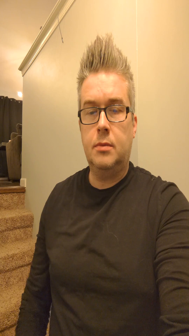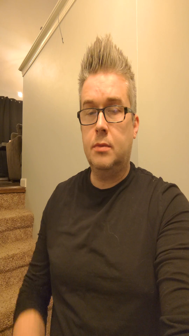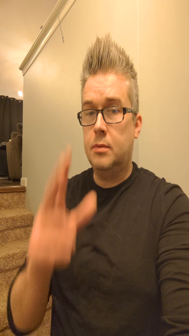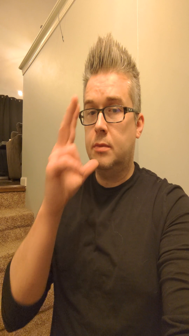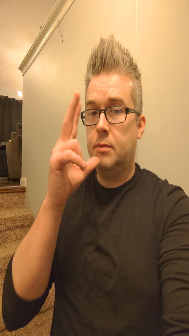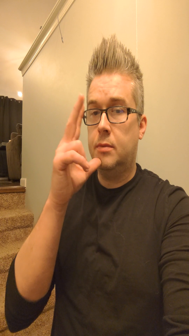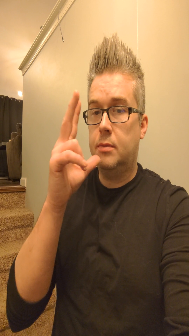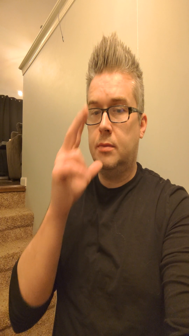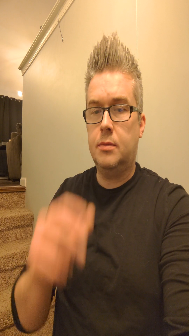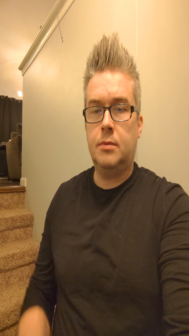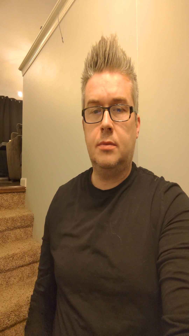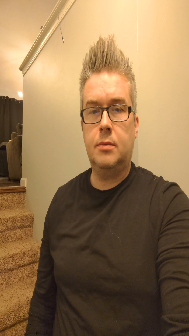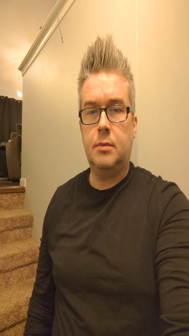hen